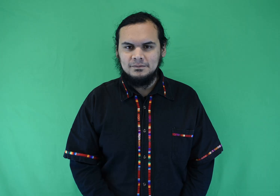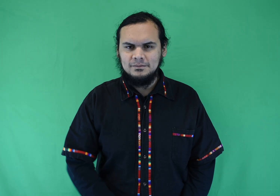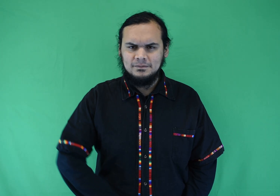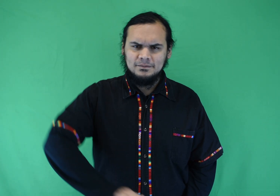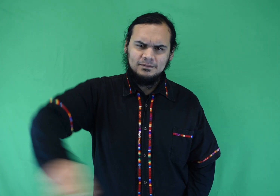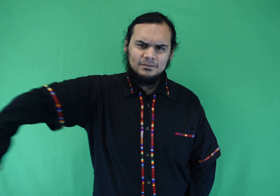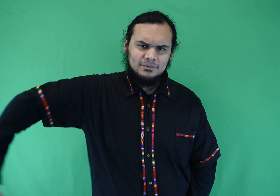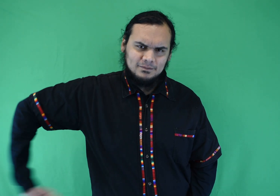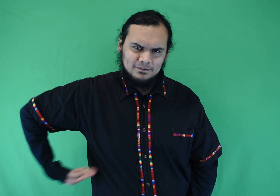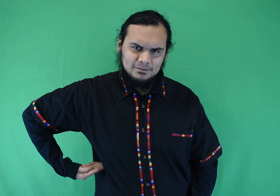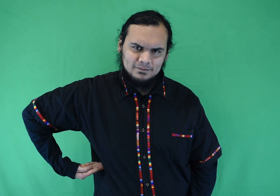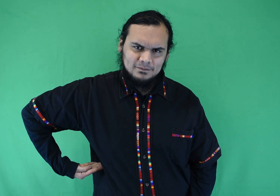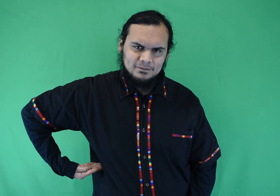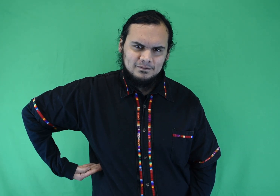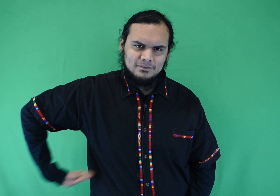accidente